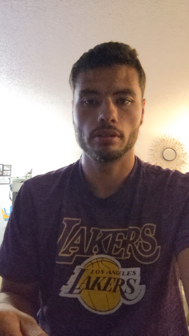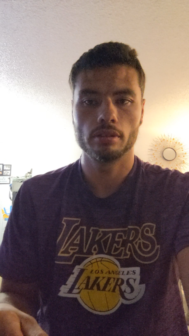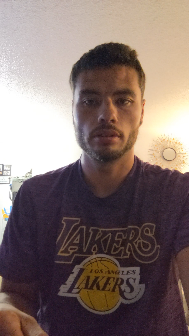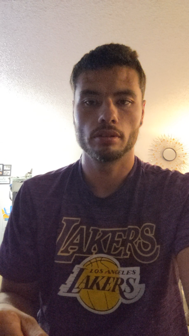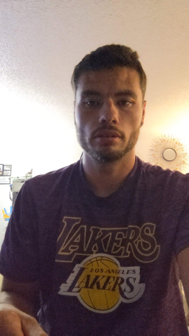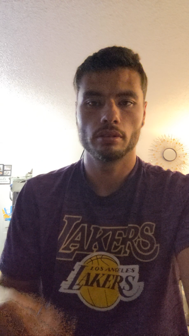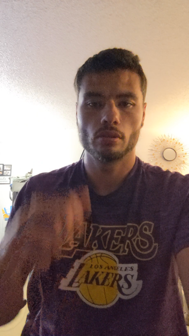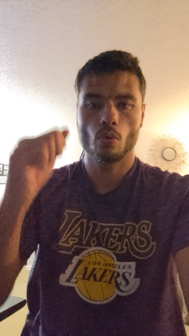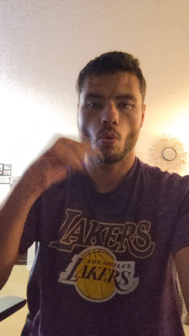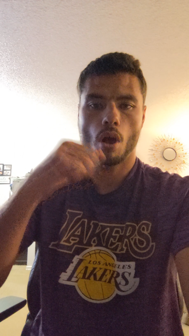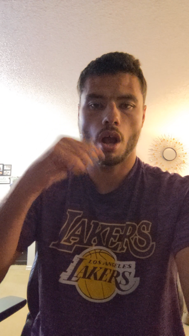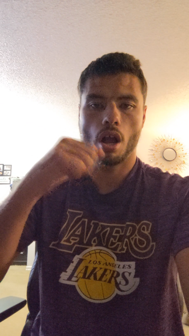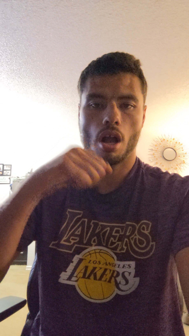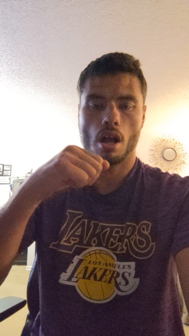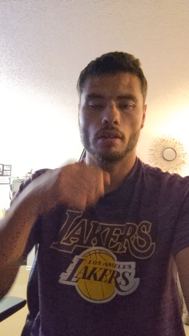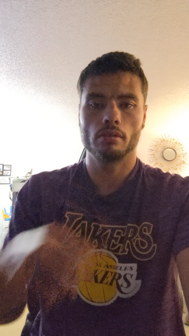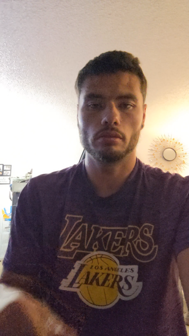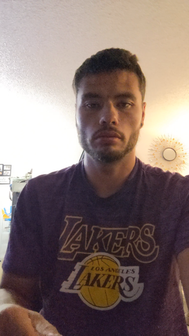rock